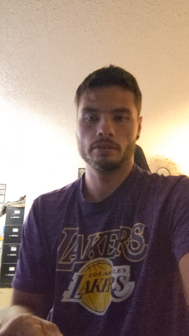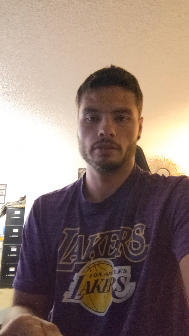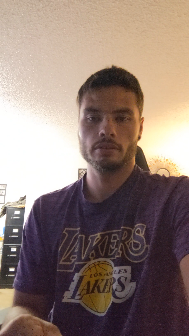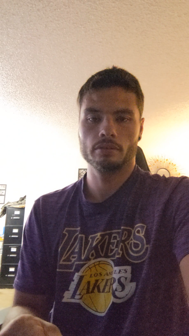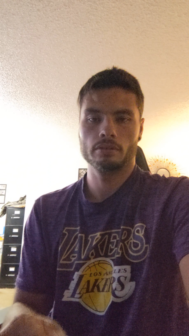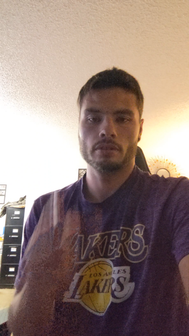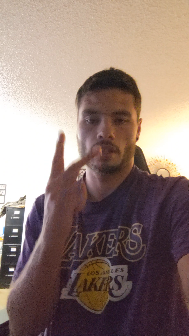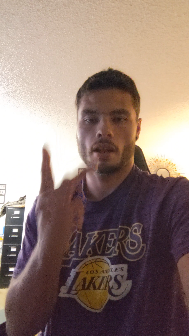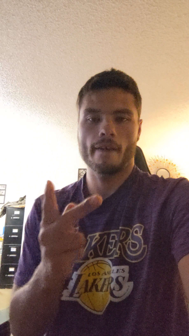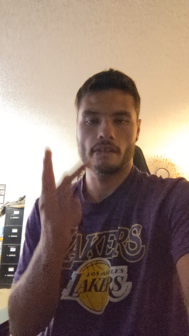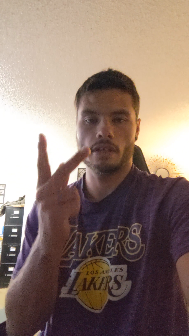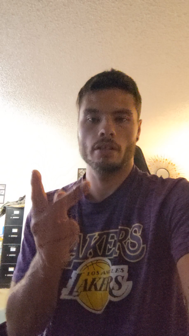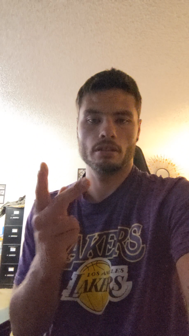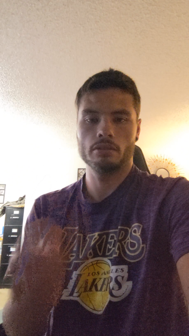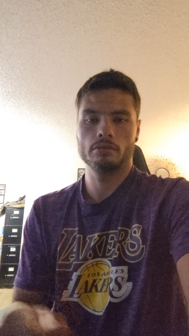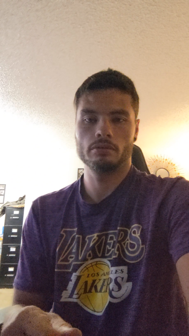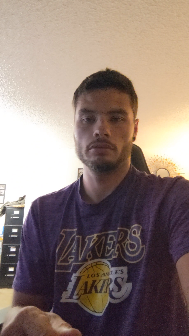careful